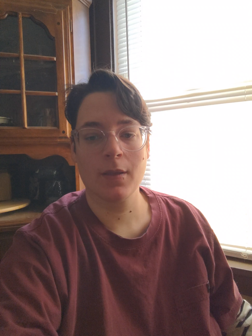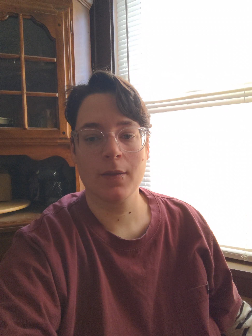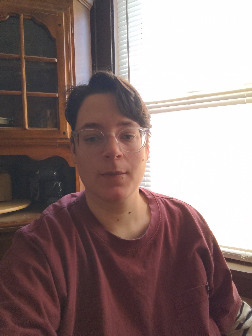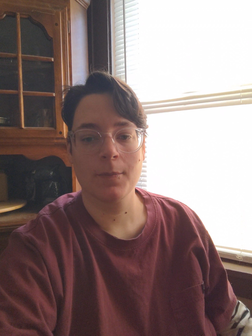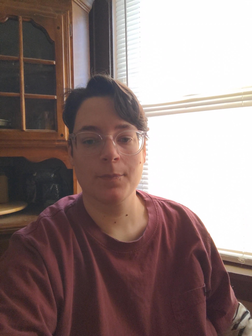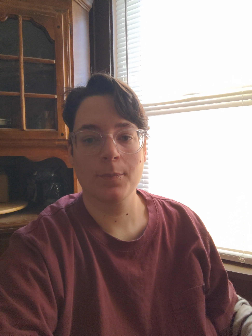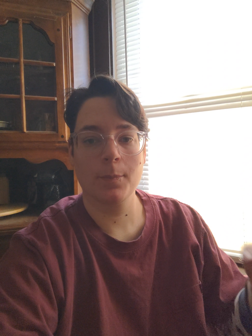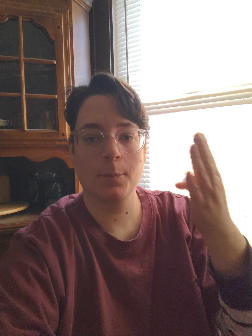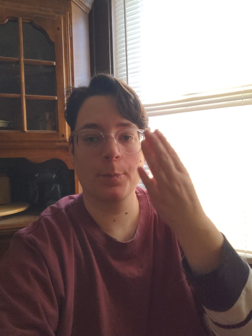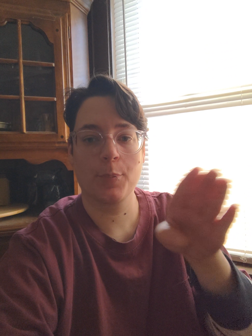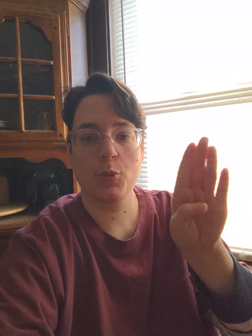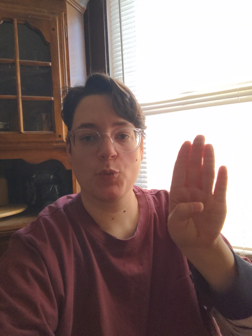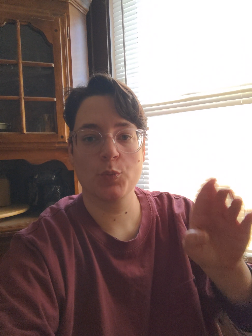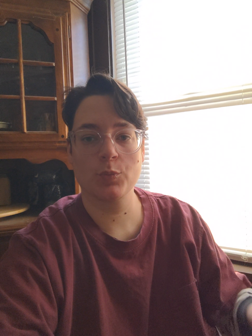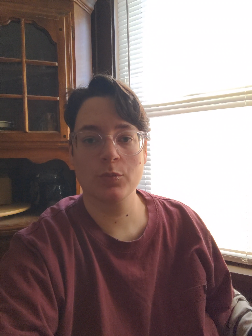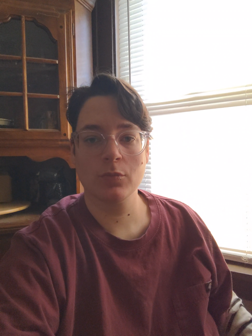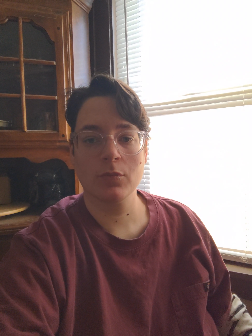blue